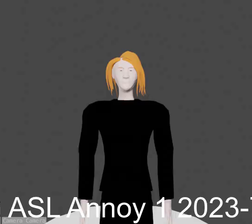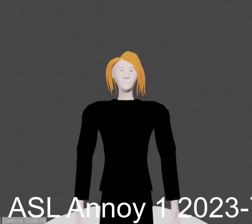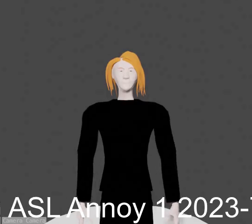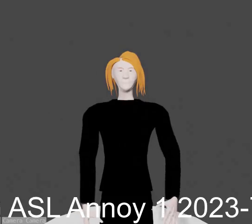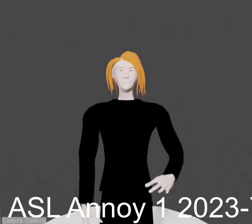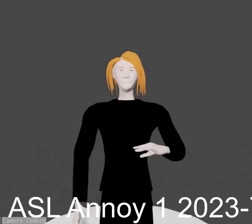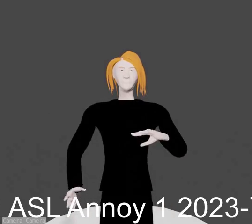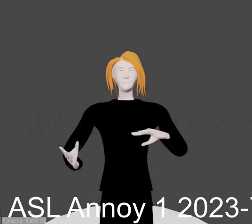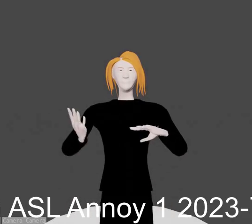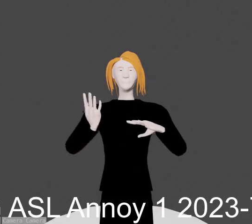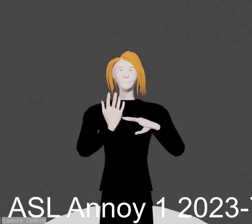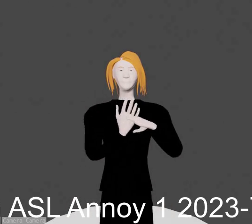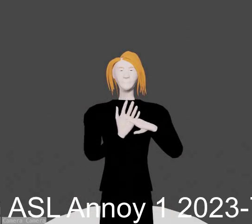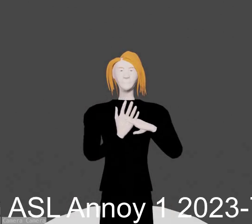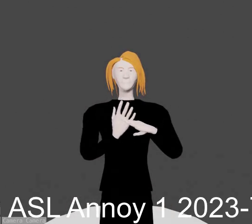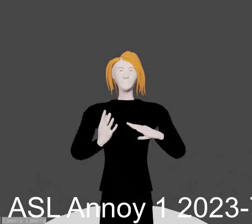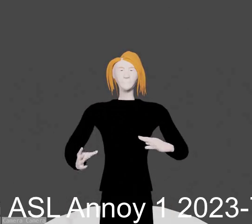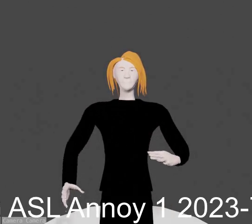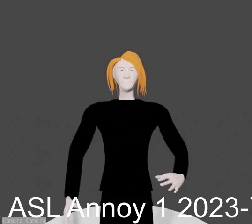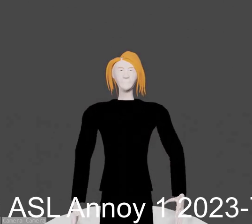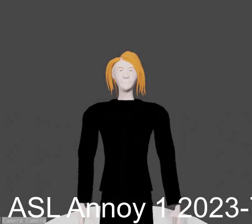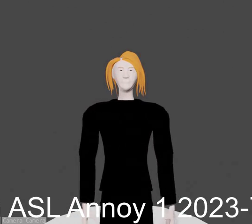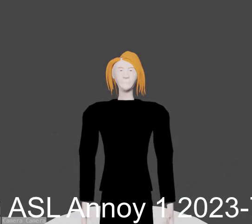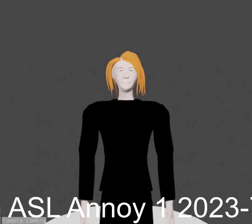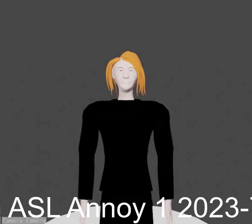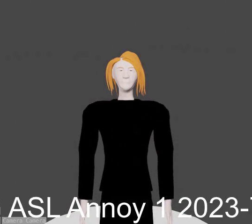Annoy